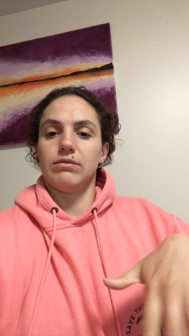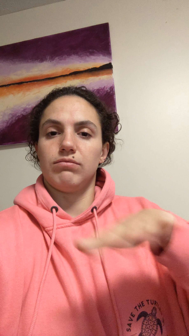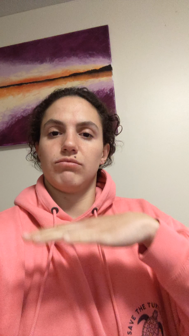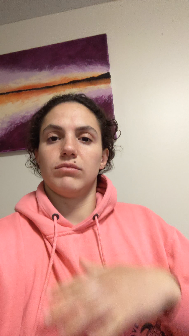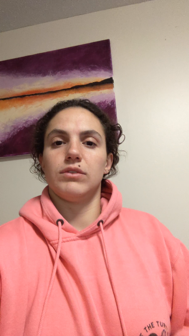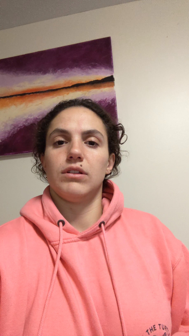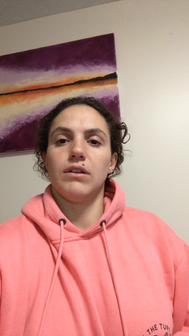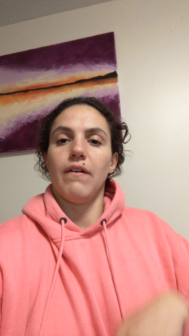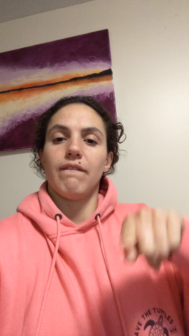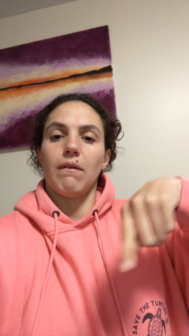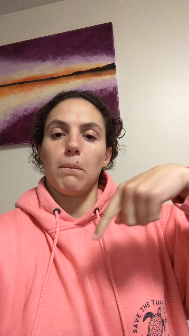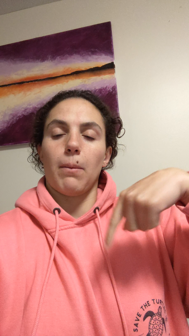flip-flop